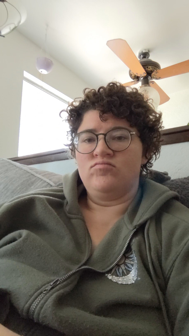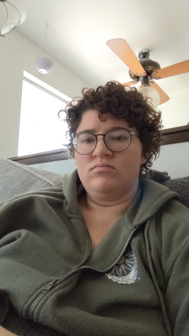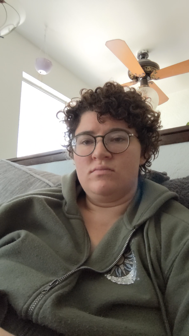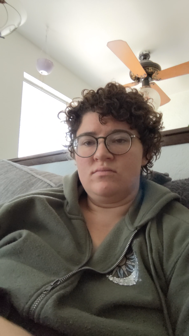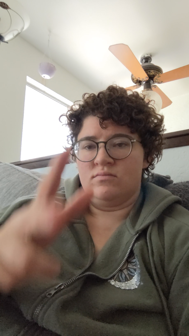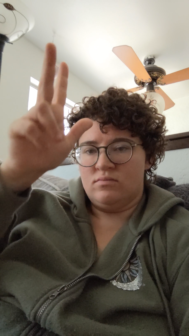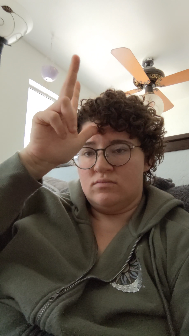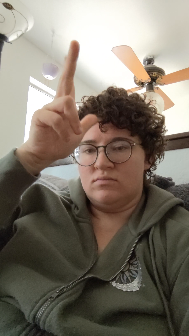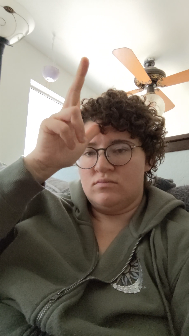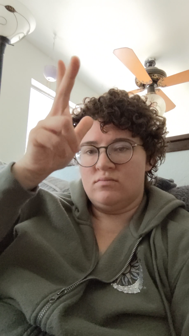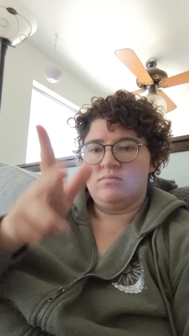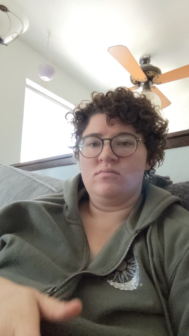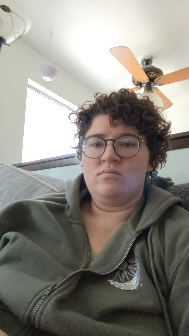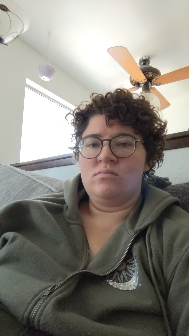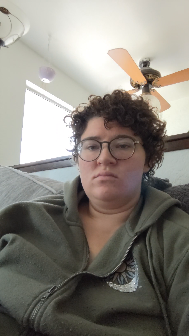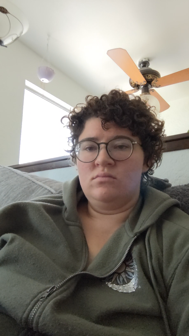rooster